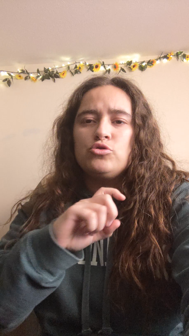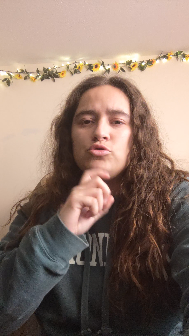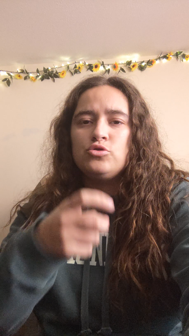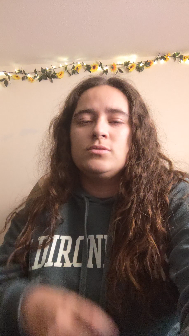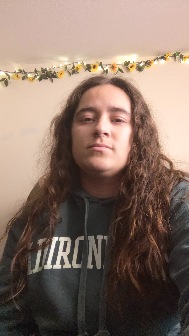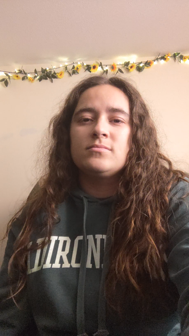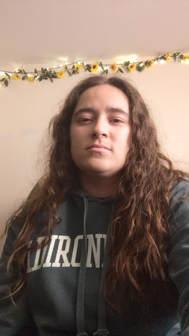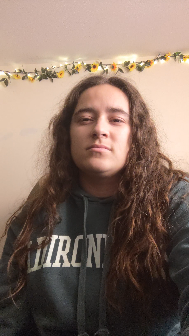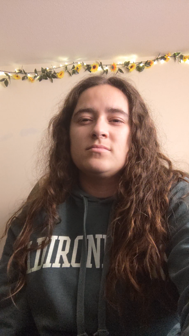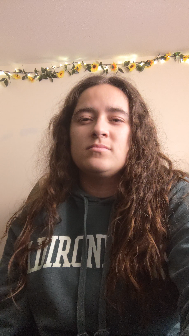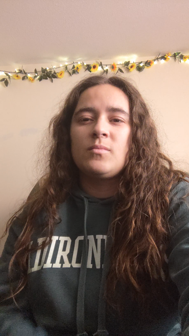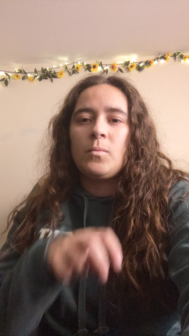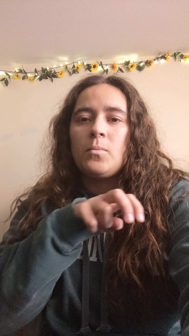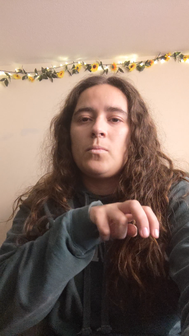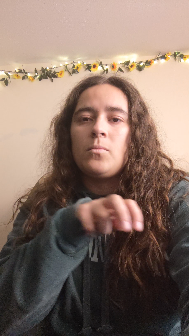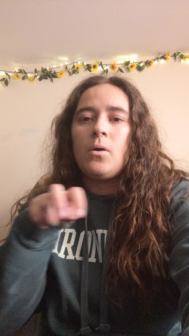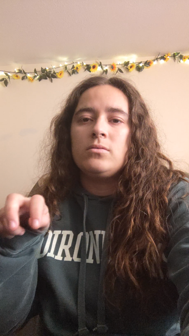porch